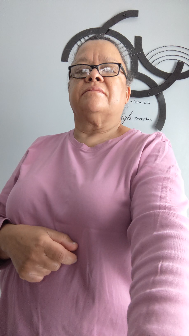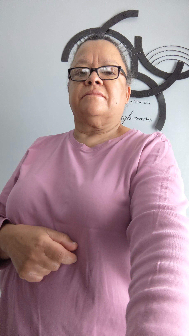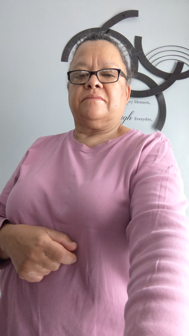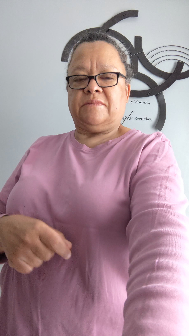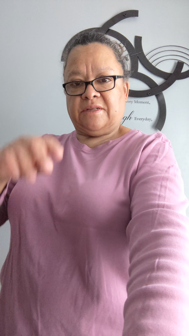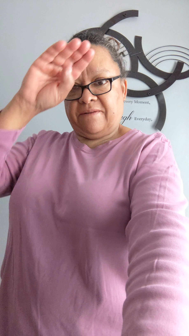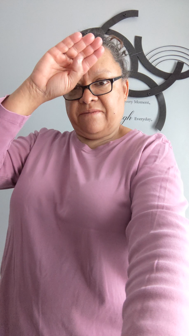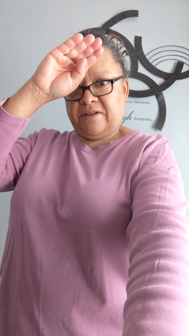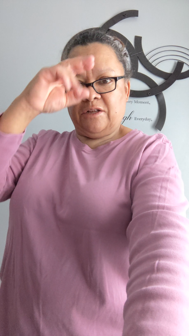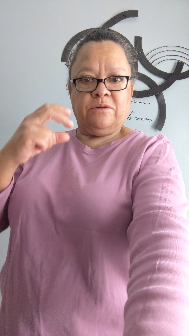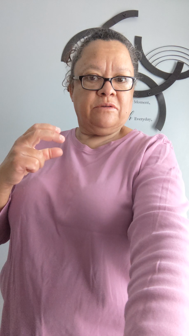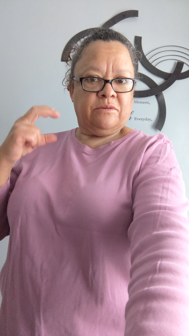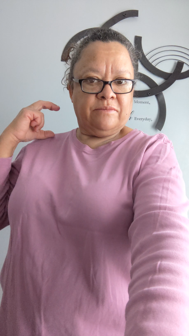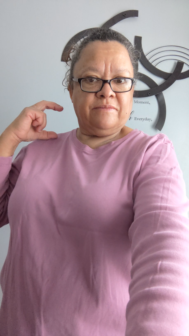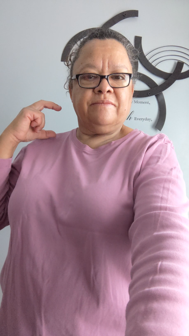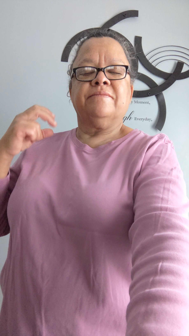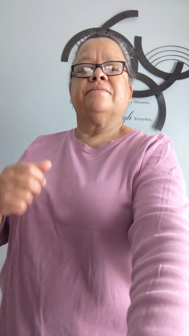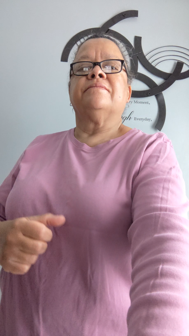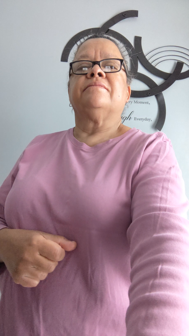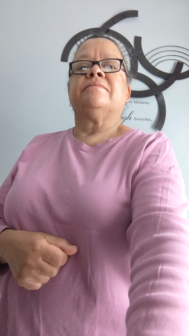fire truck